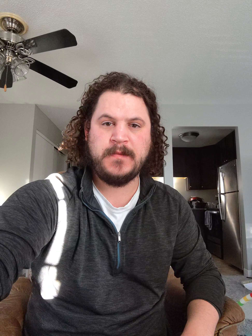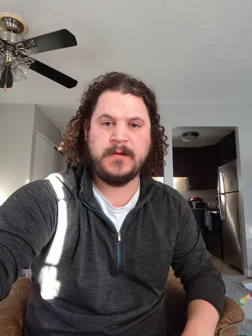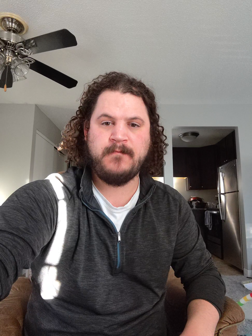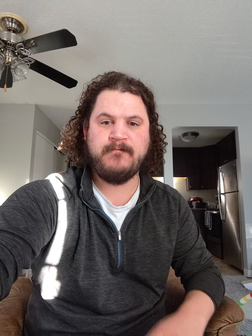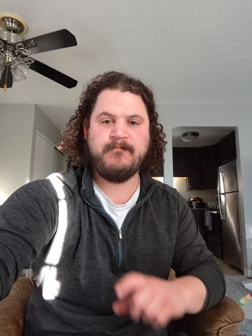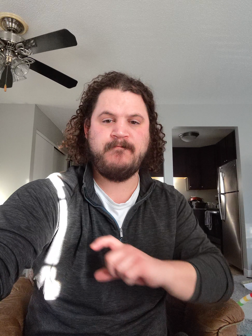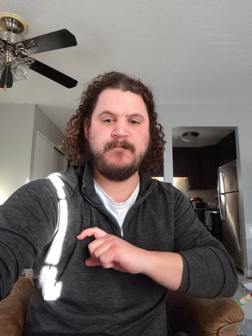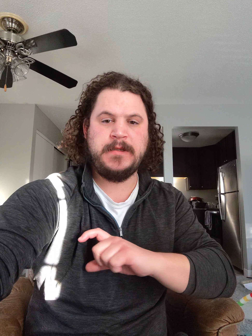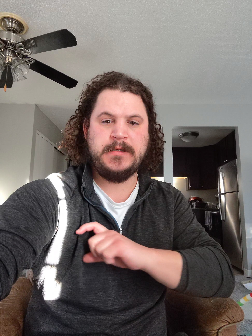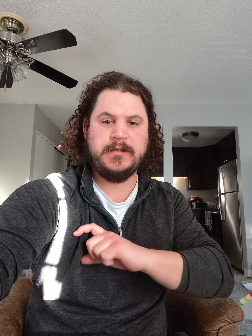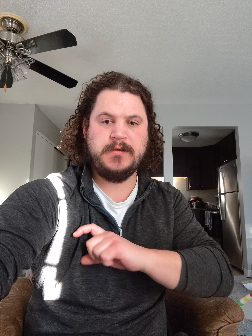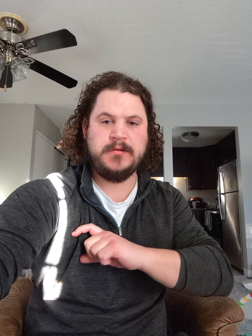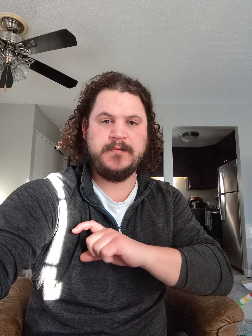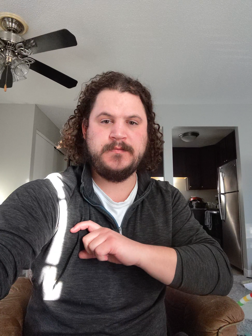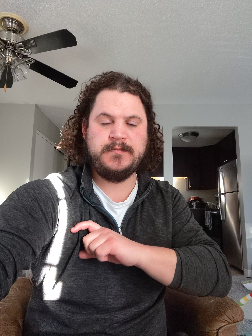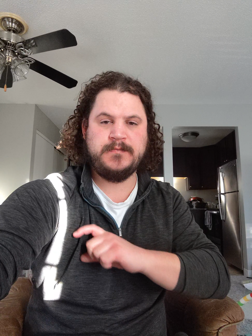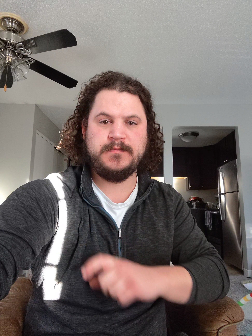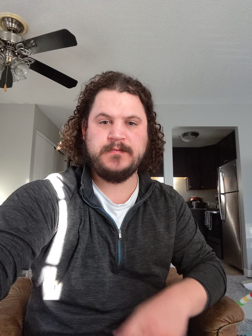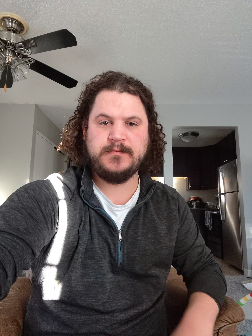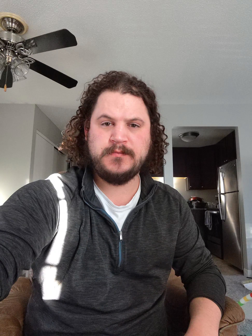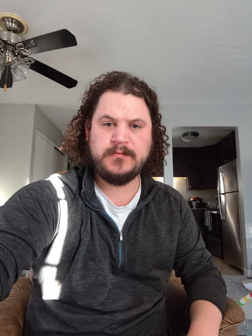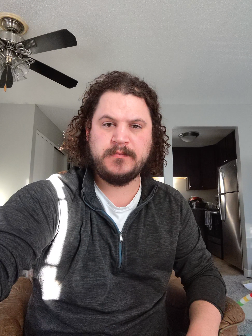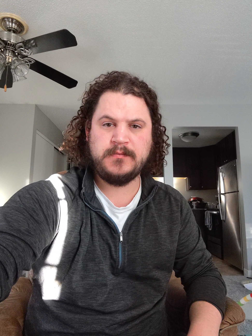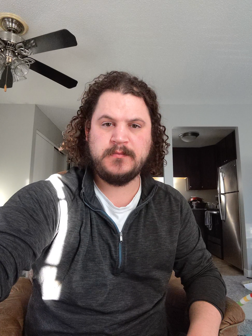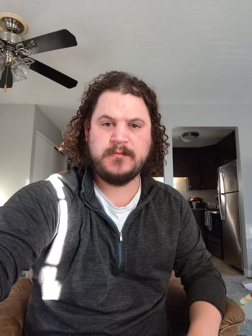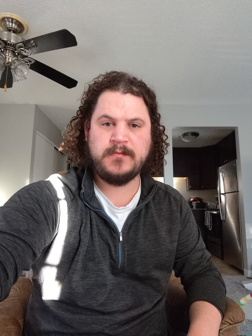police